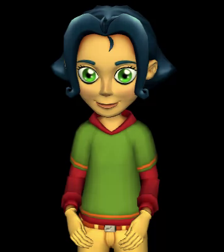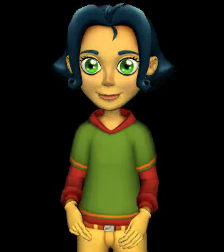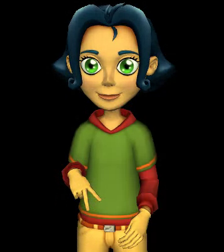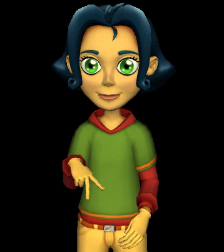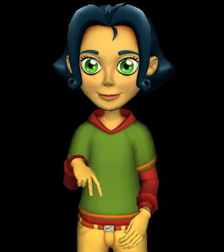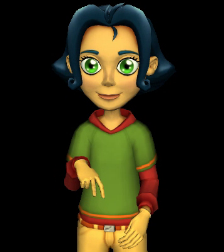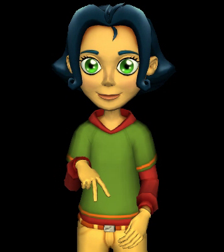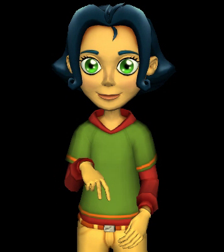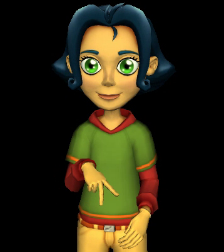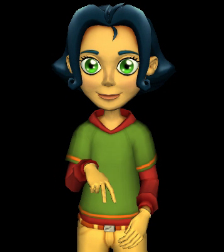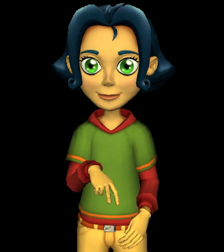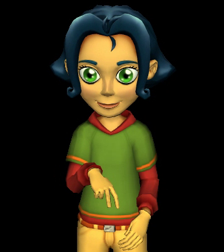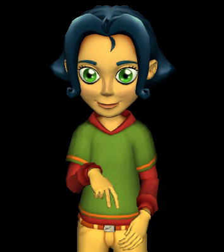يمشي